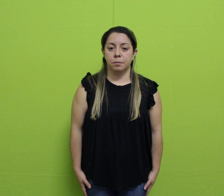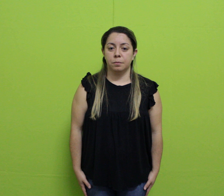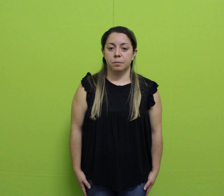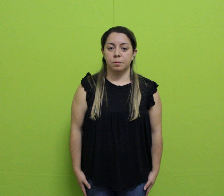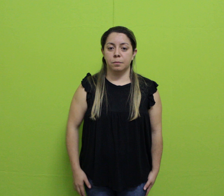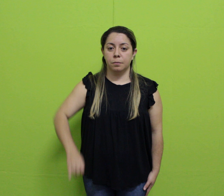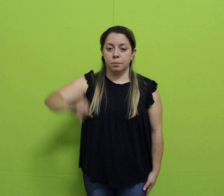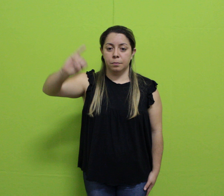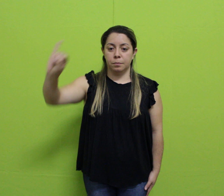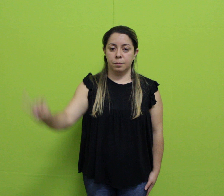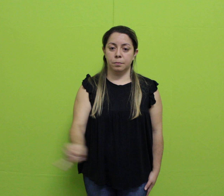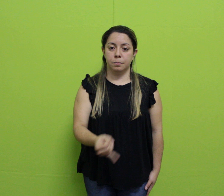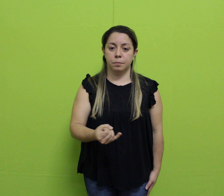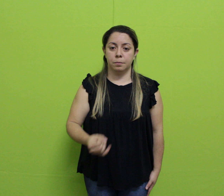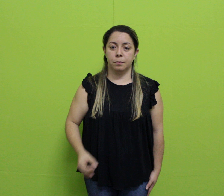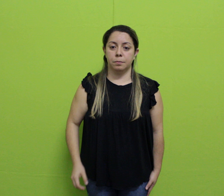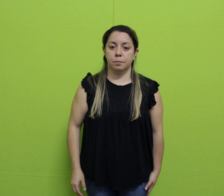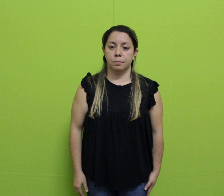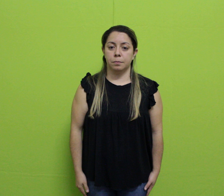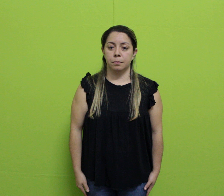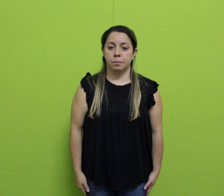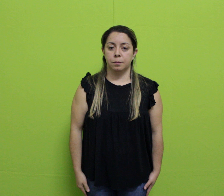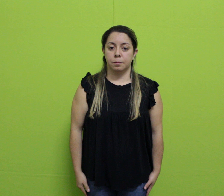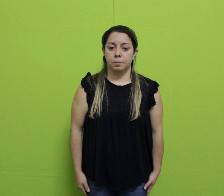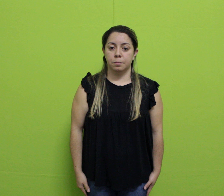aproveitar